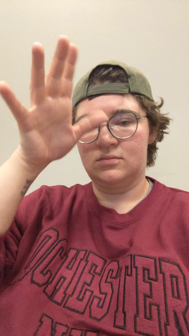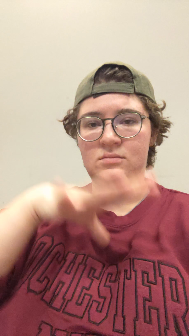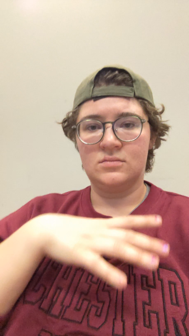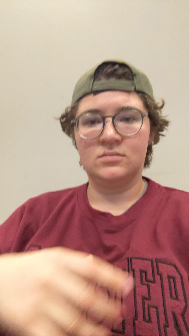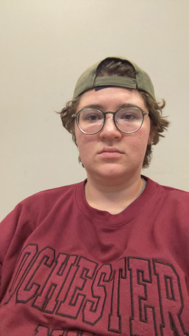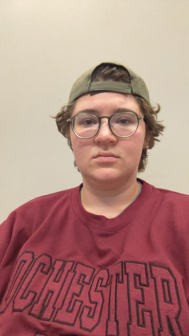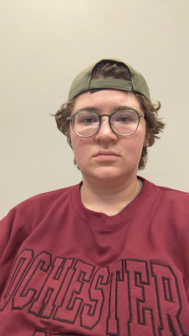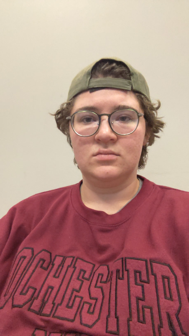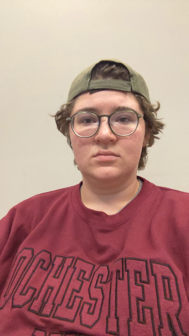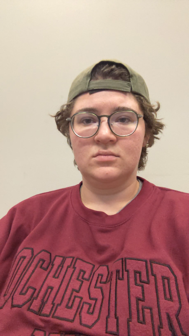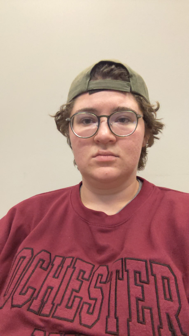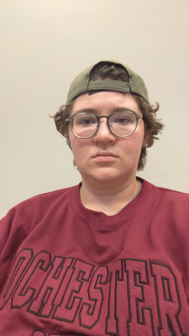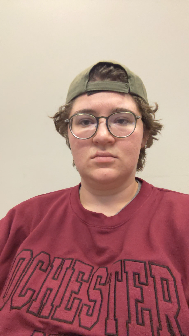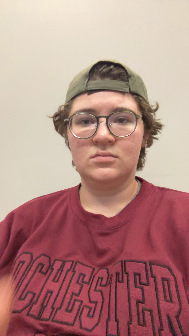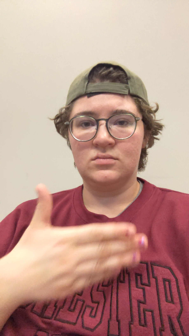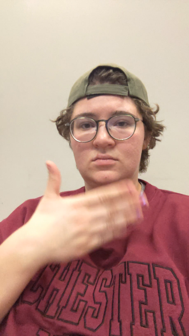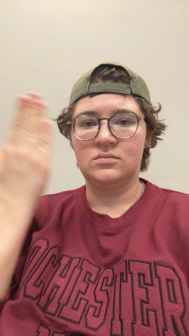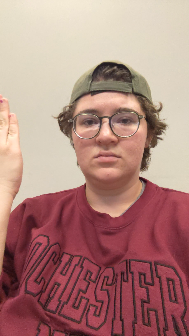all gone